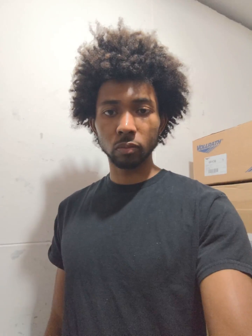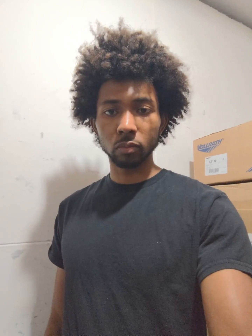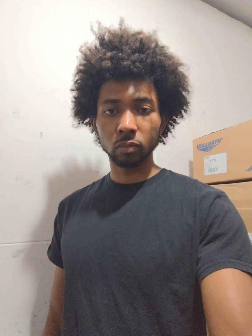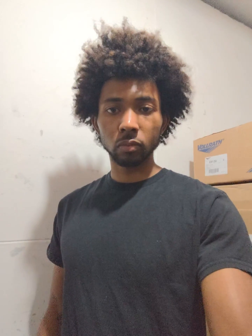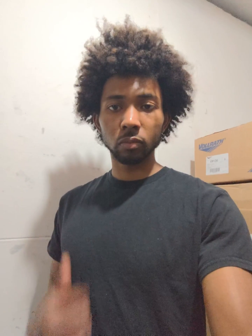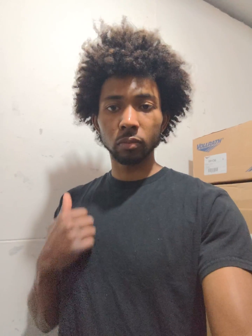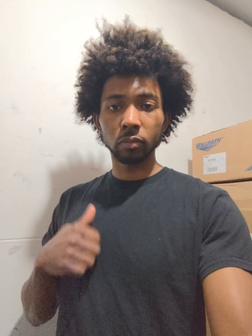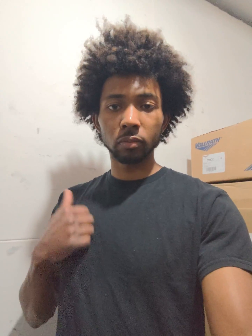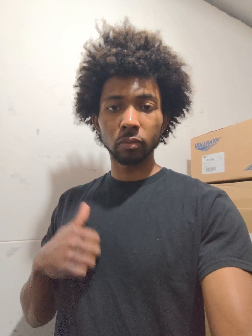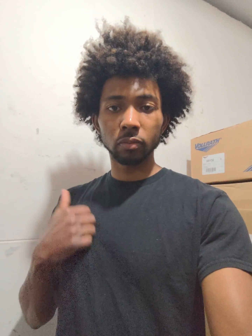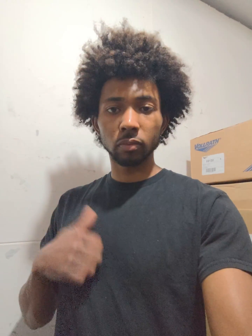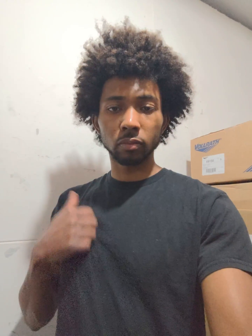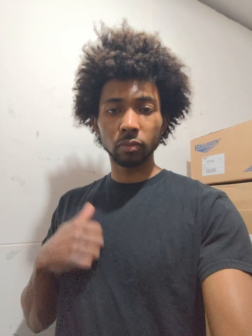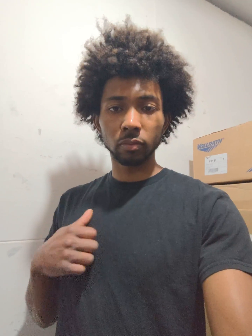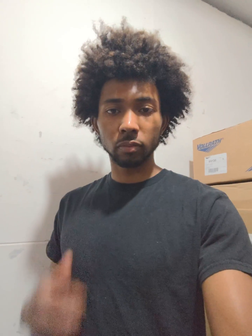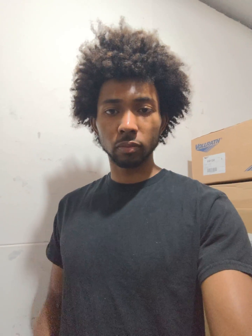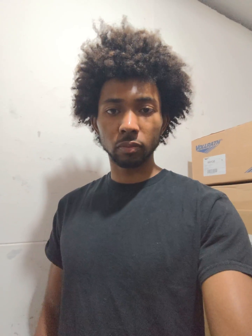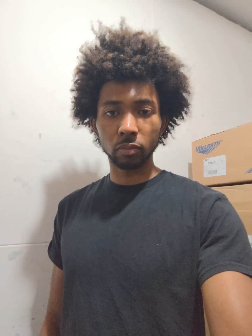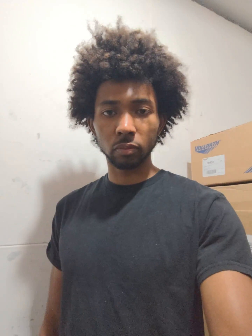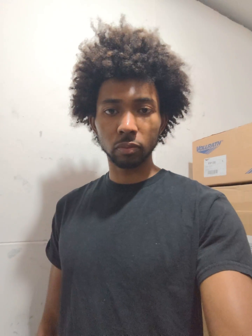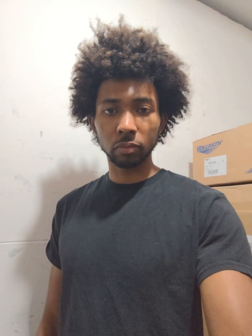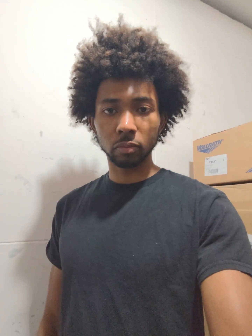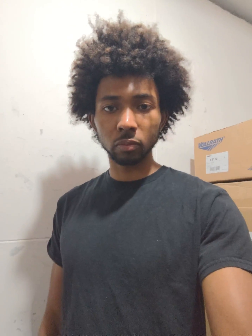bathtub